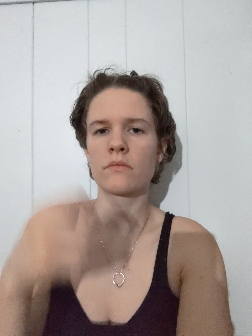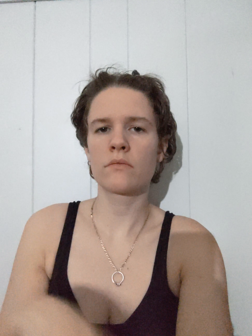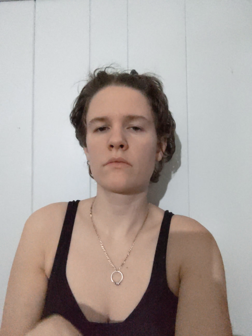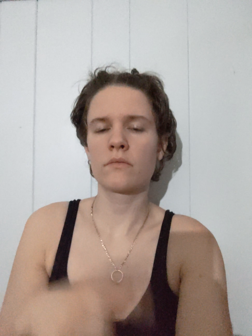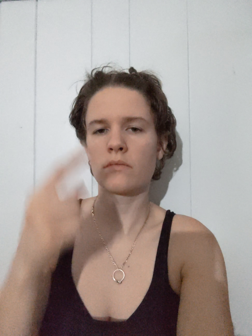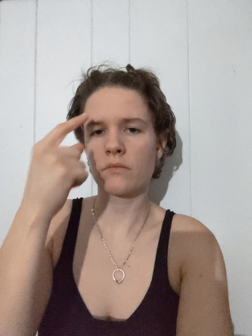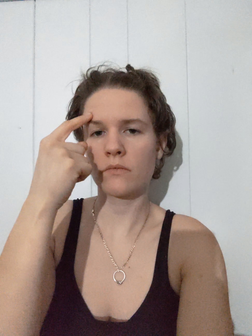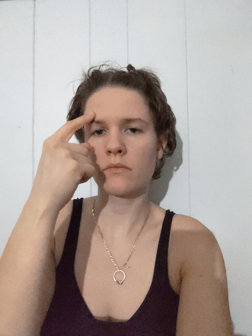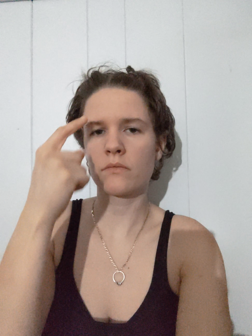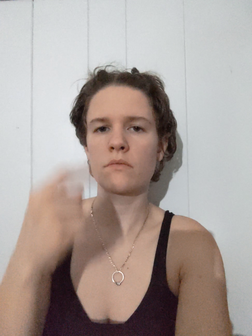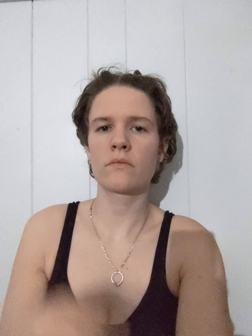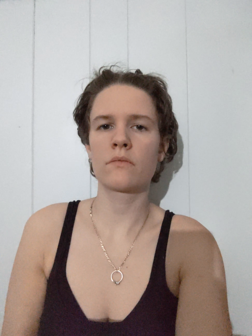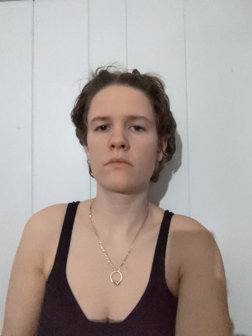think